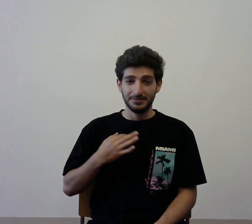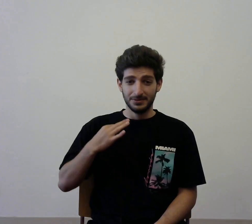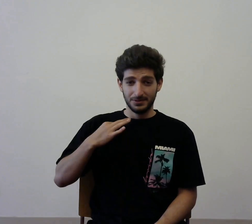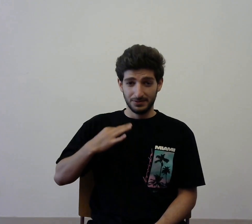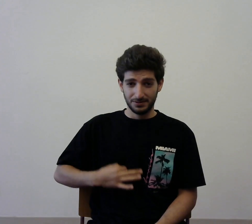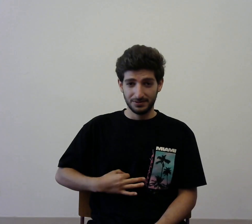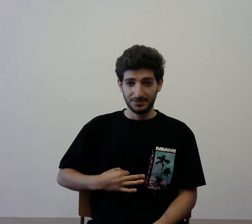oğul